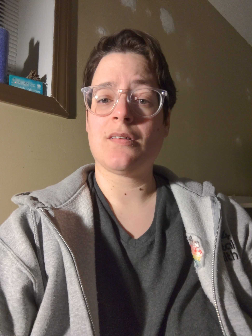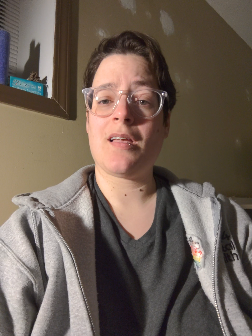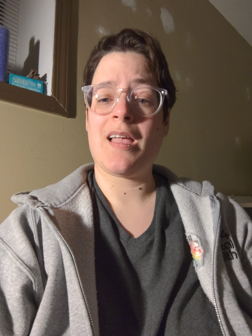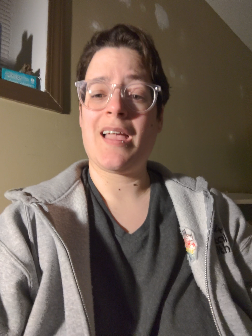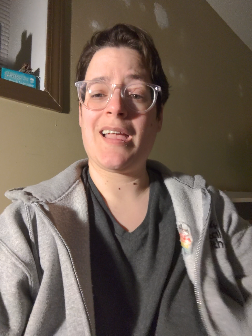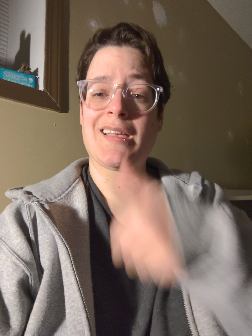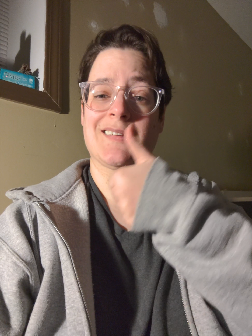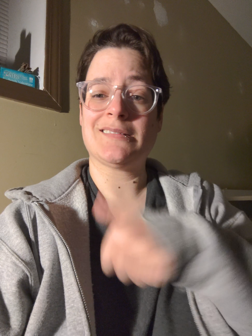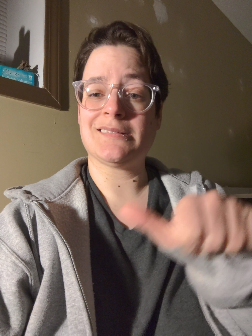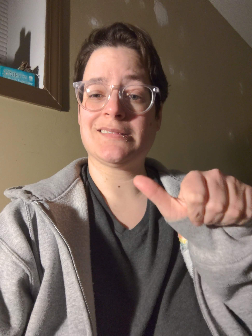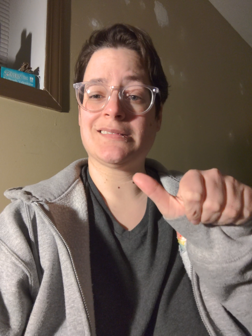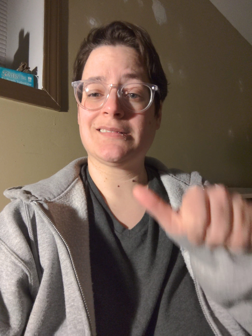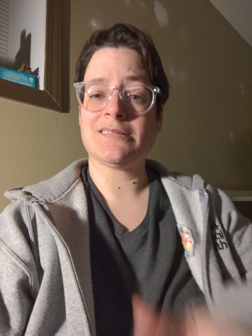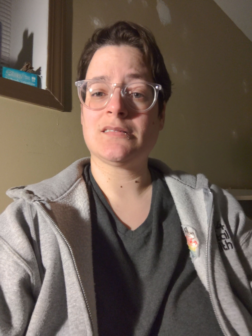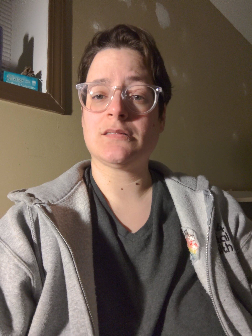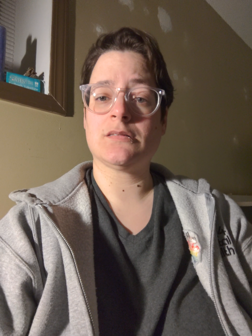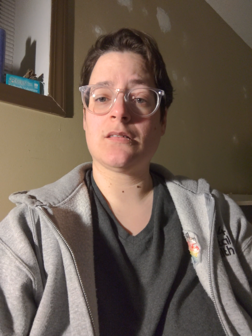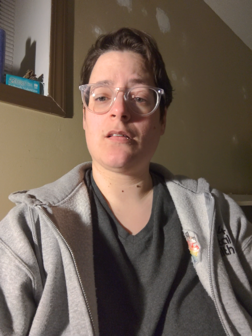any